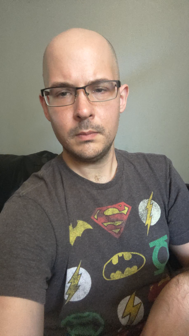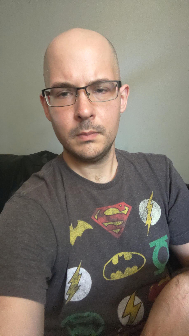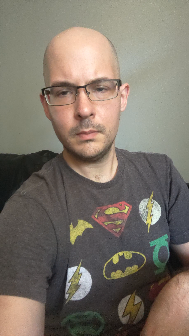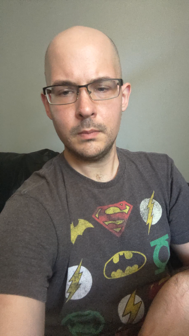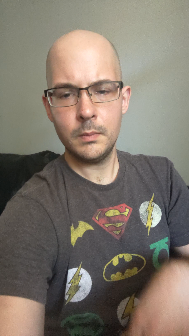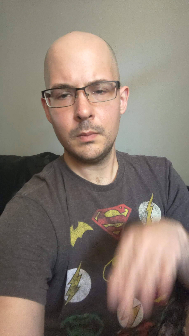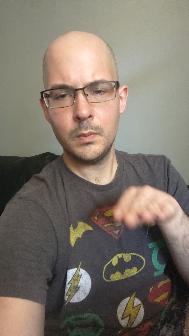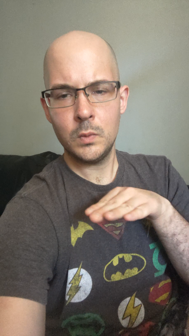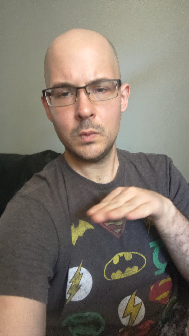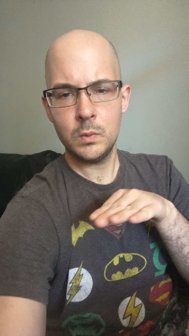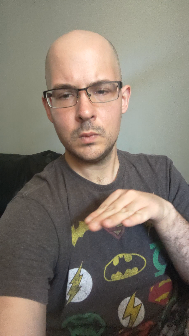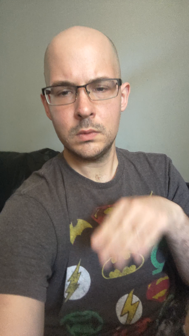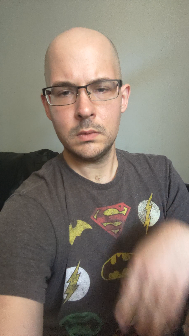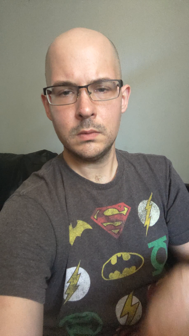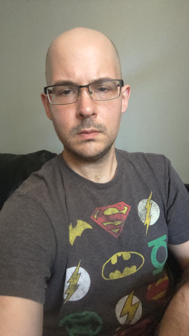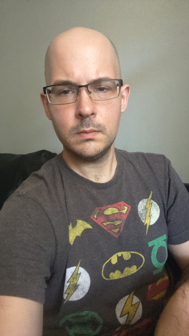boots